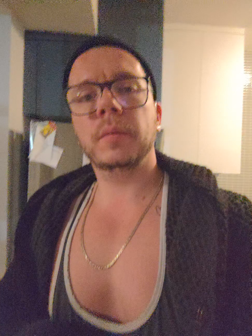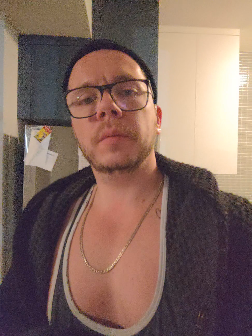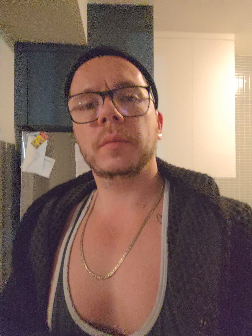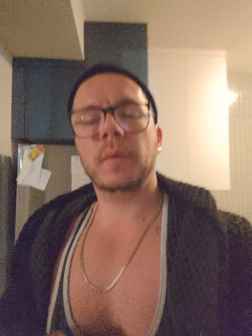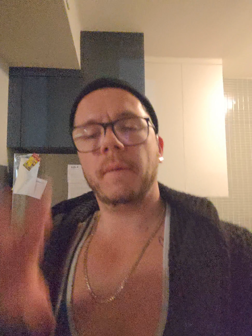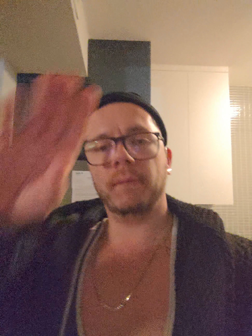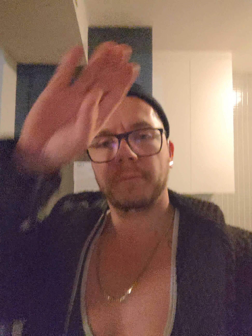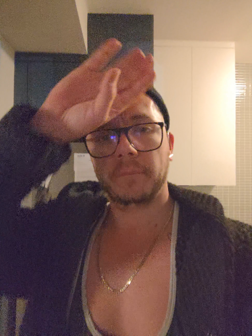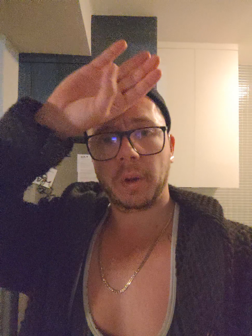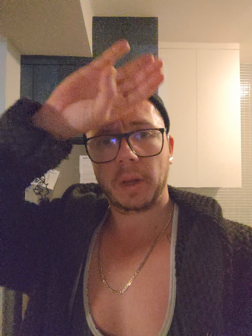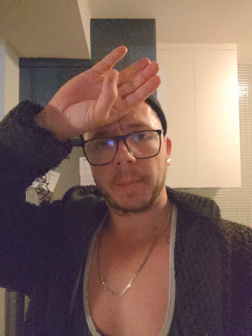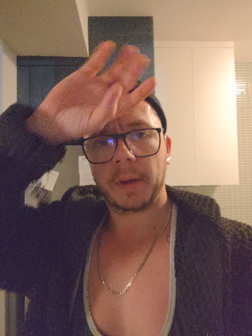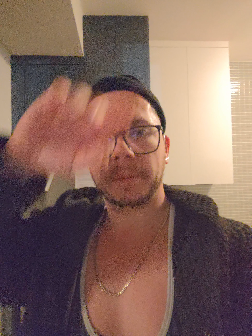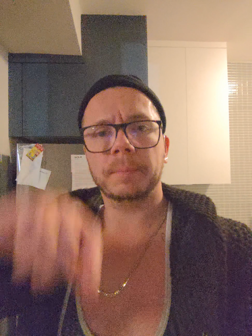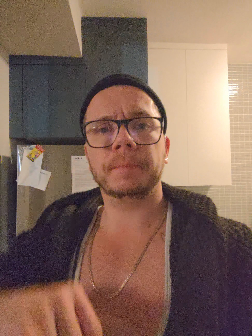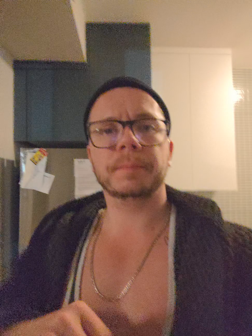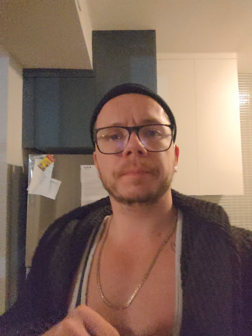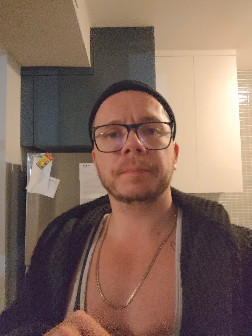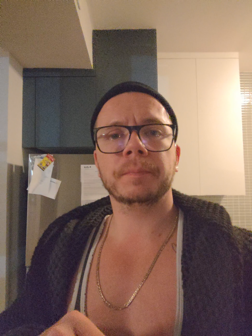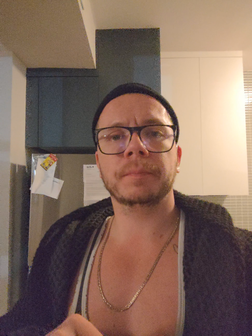fireman